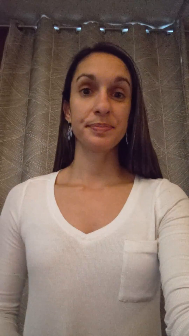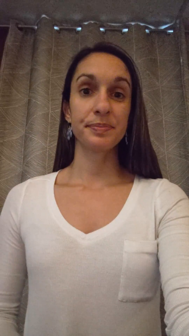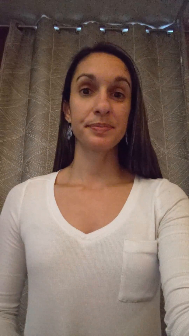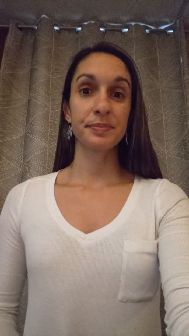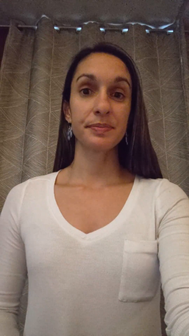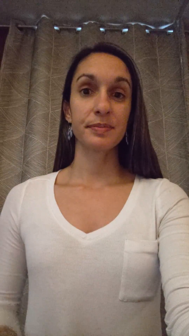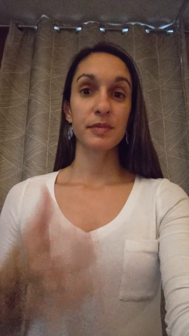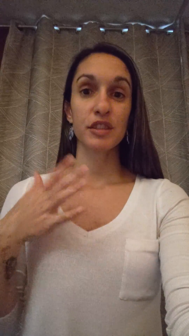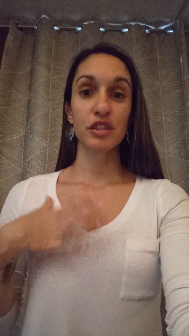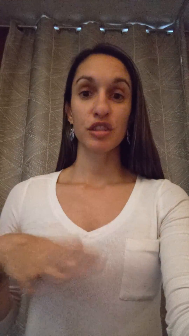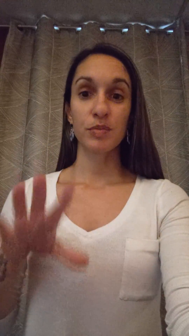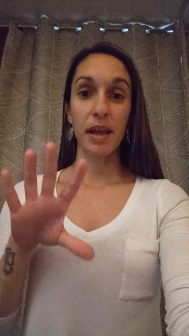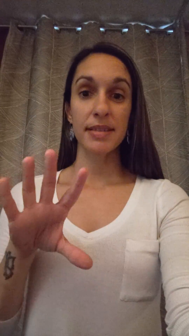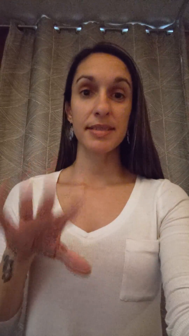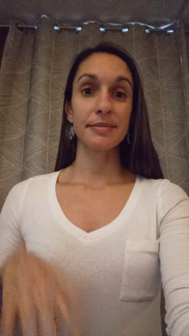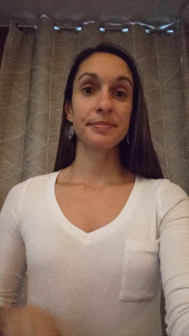dress